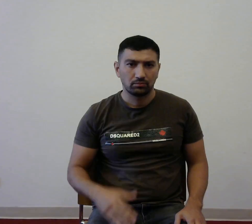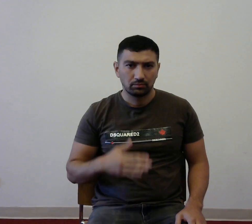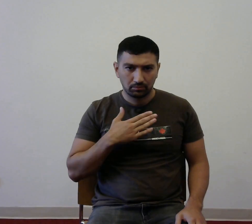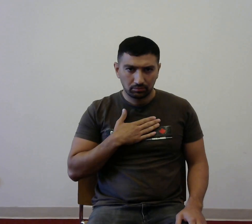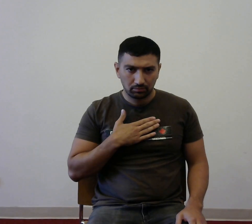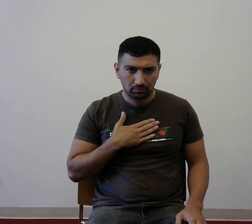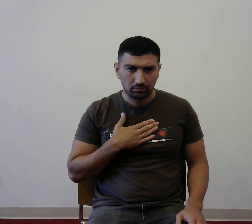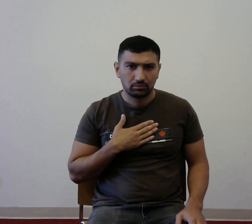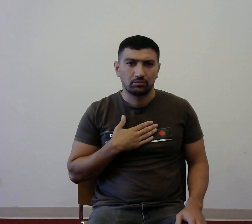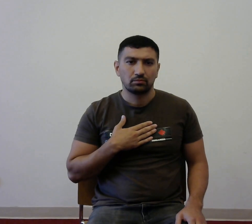mən